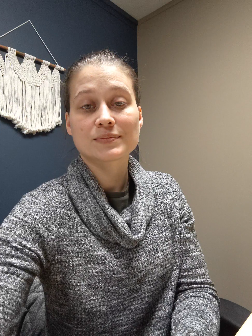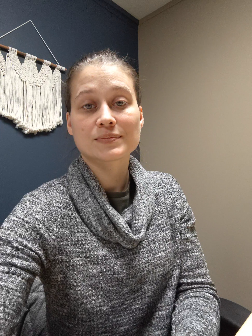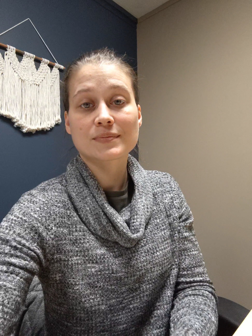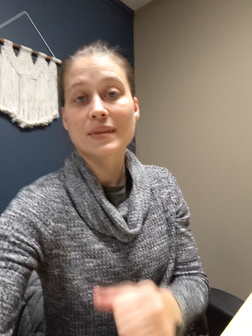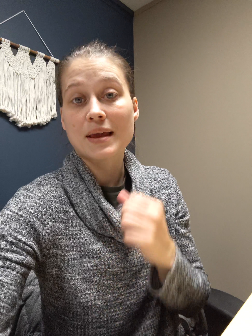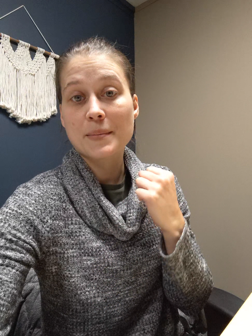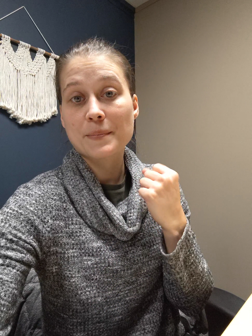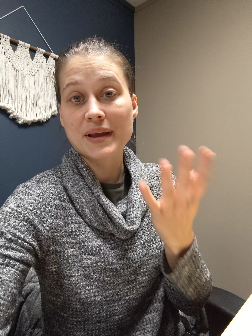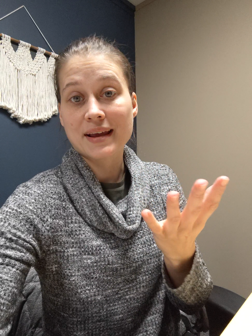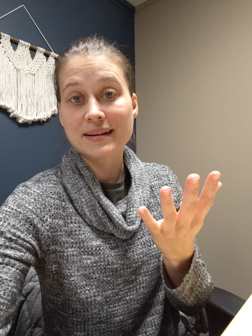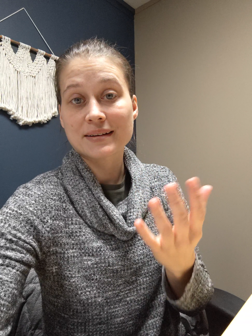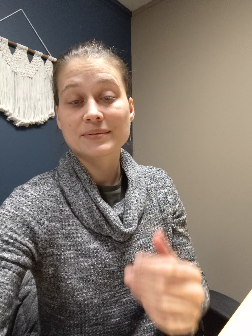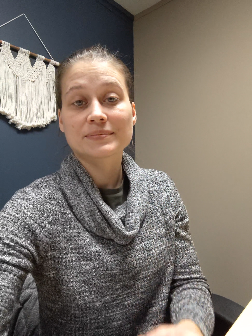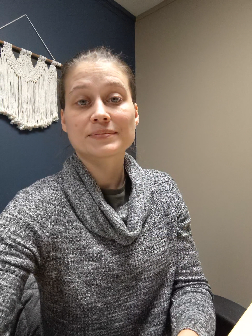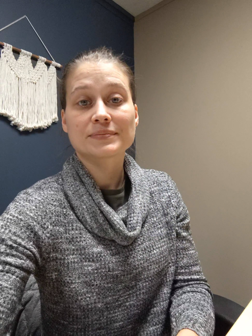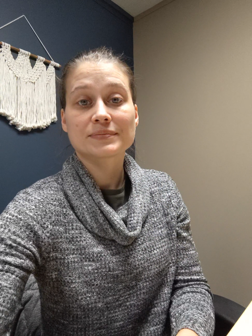many